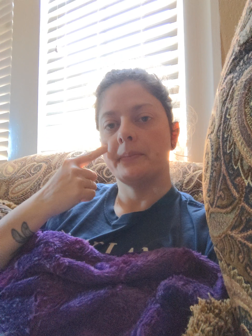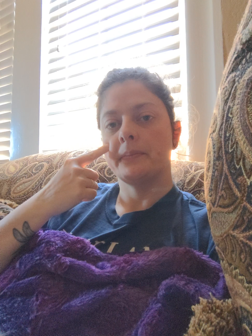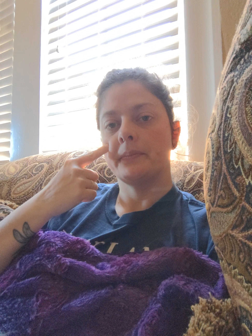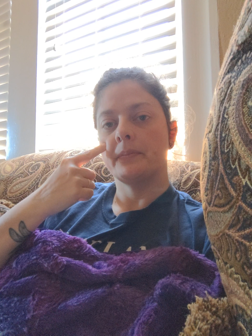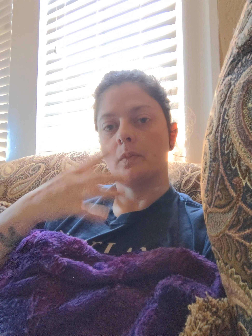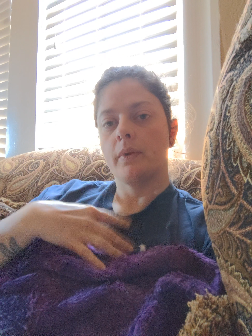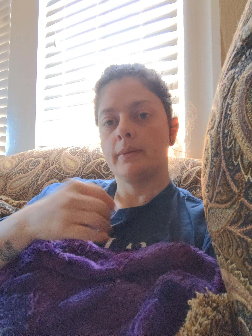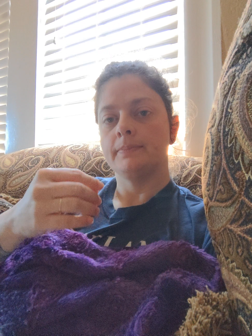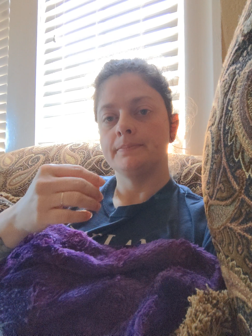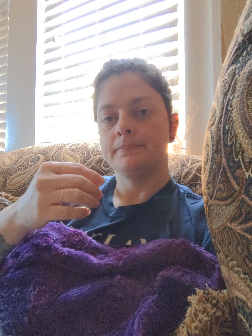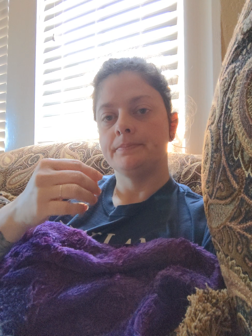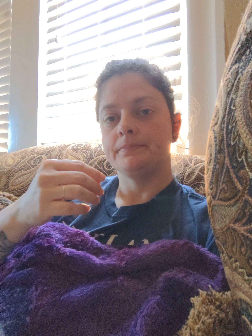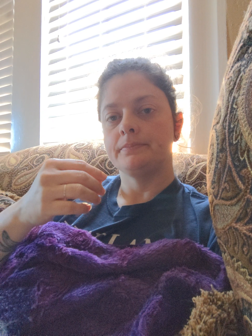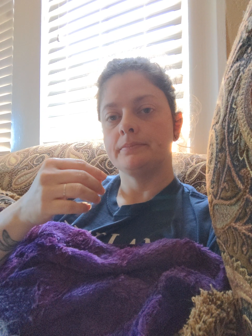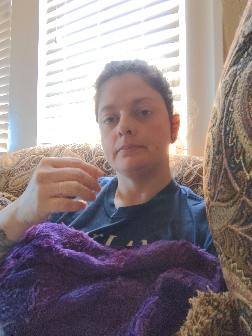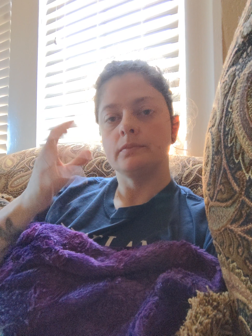white